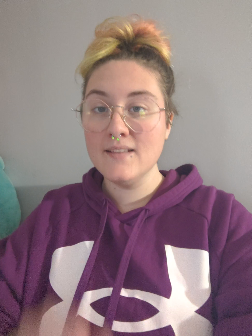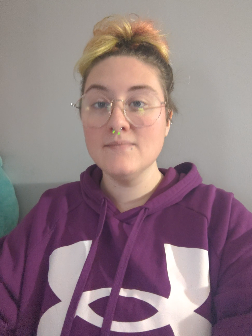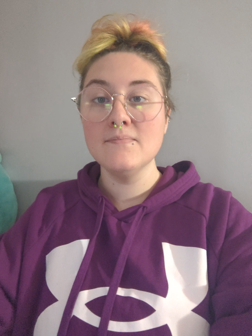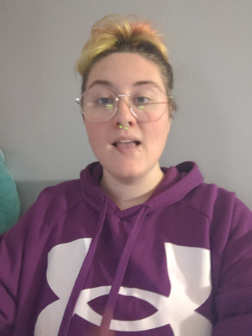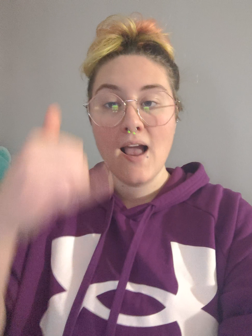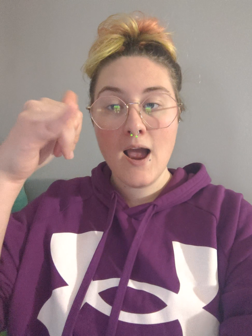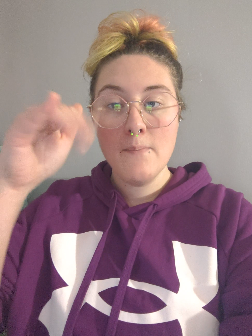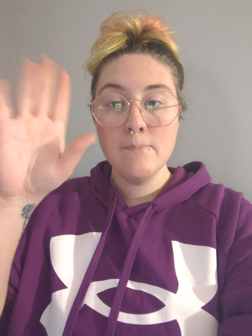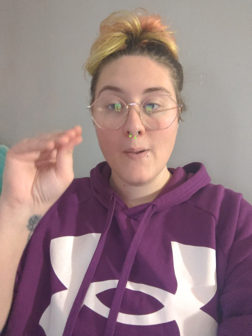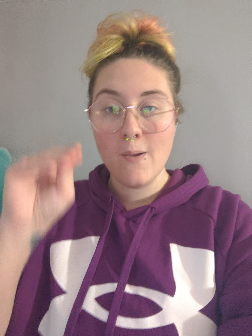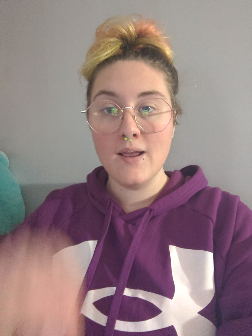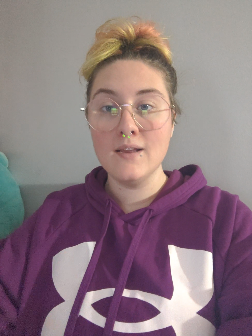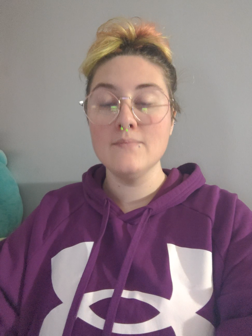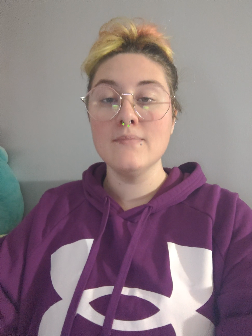cowboy